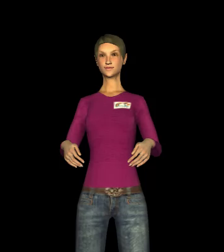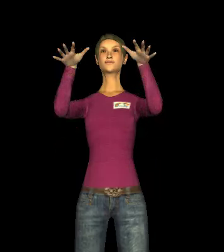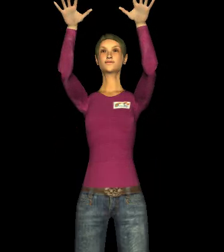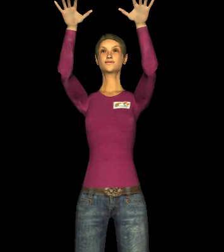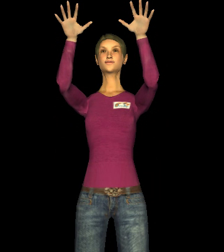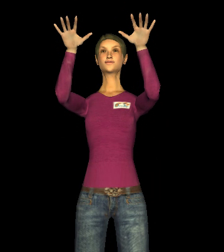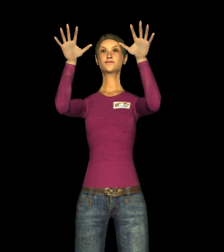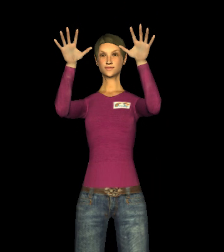ثلج